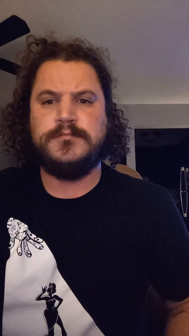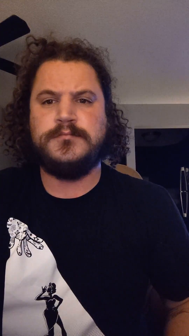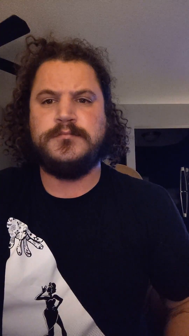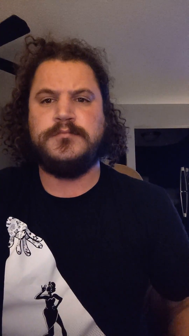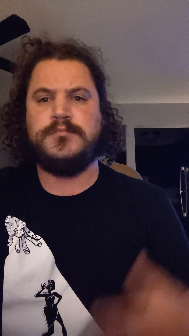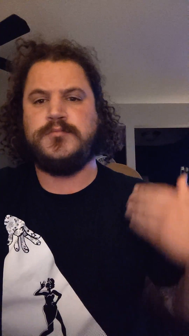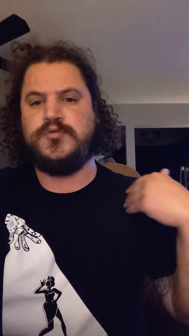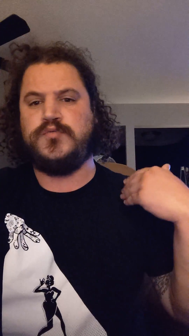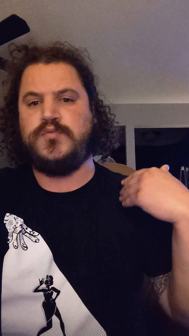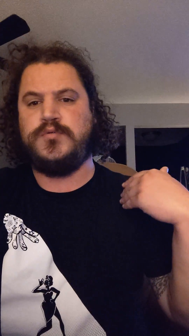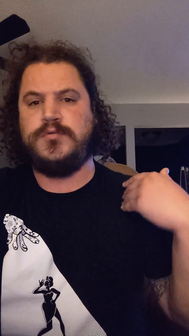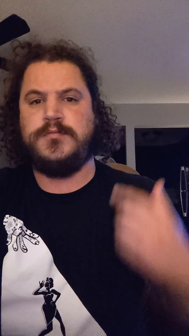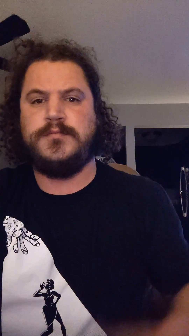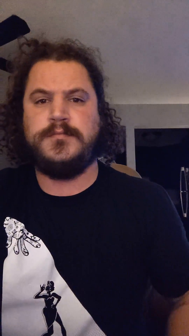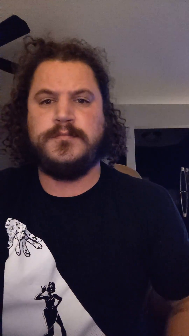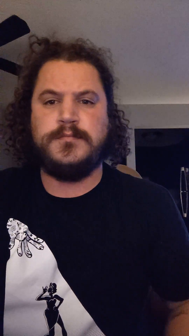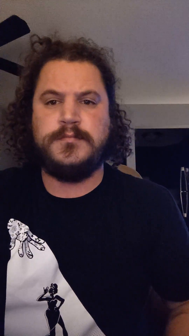shoulder